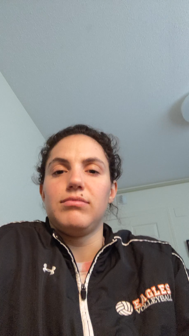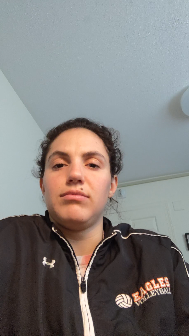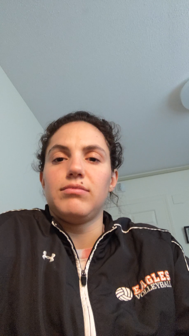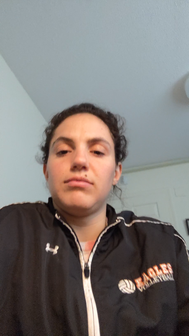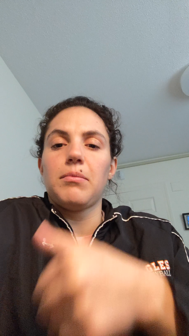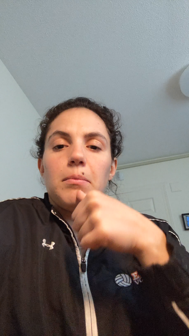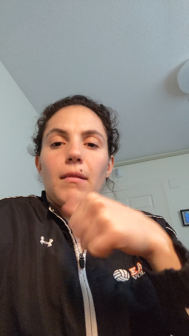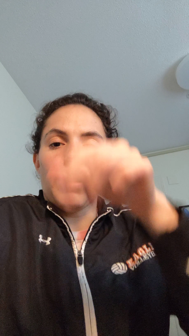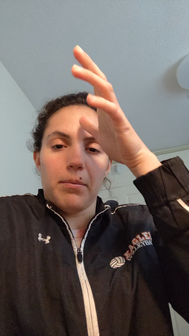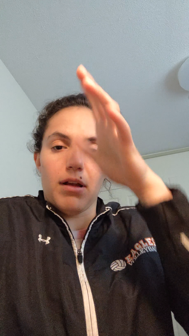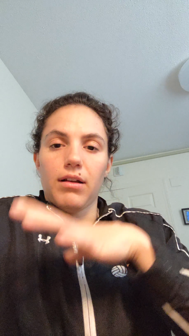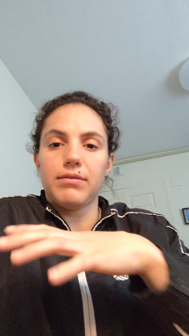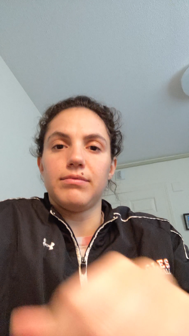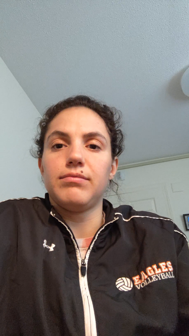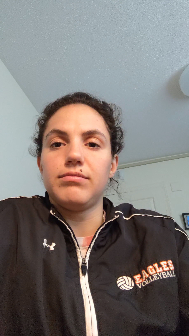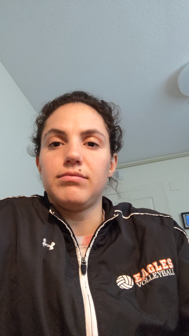mailman